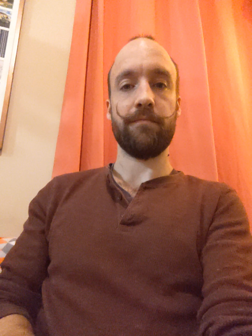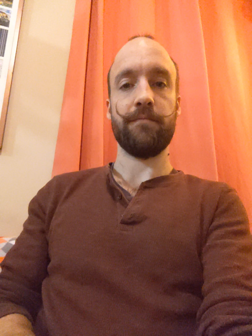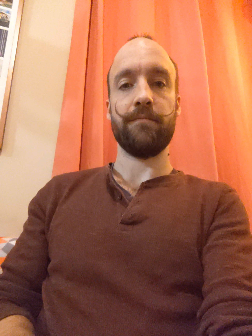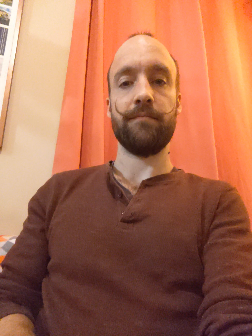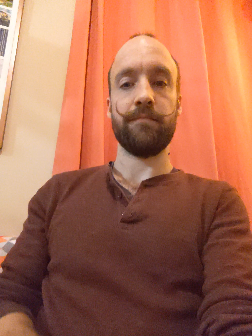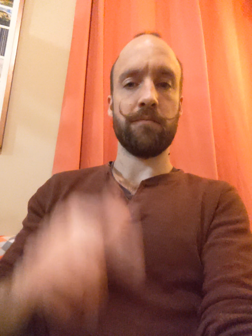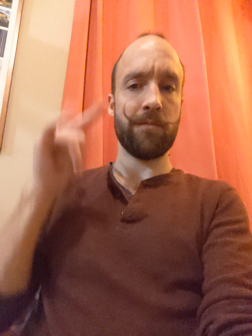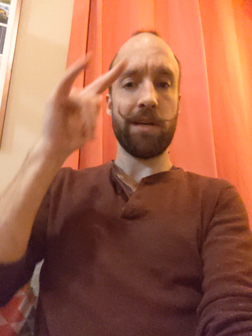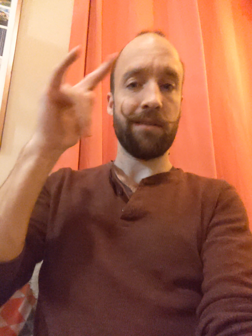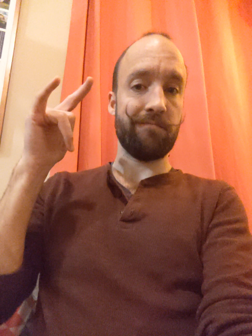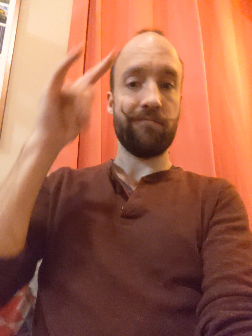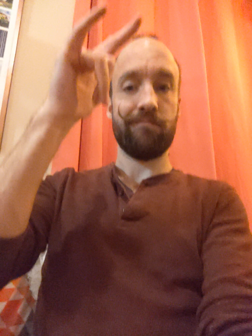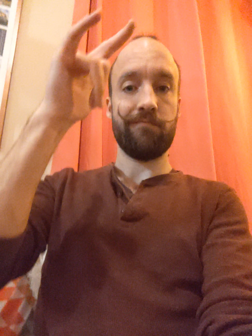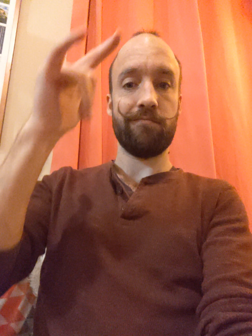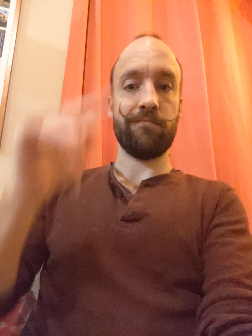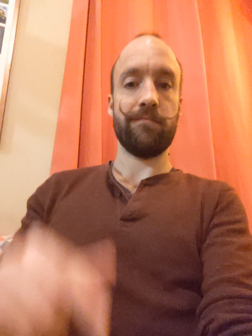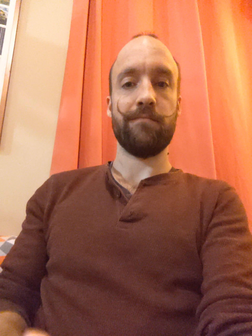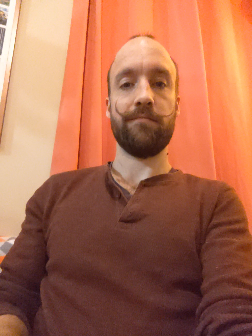airplane